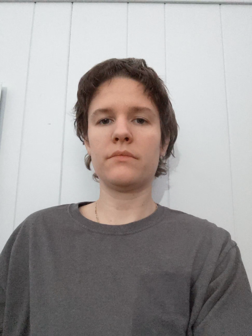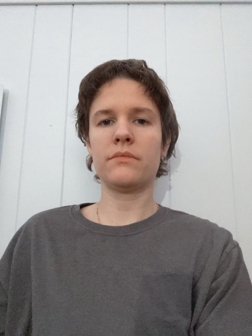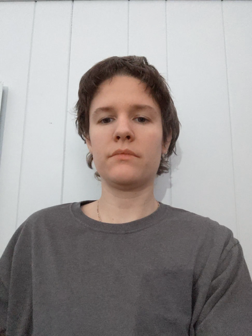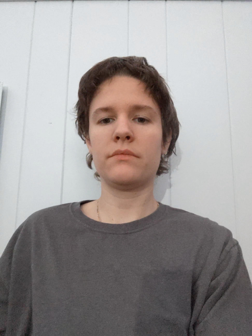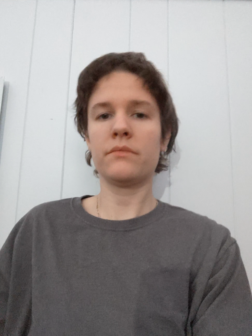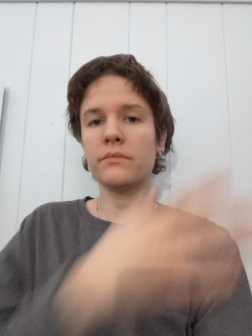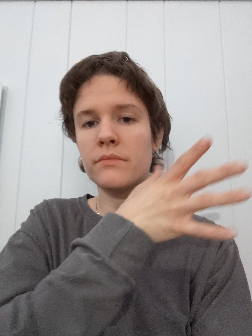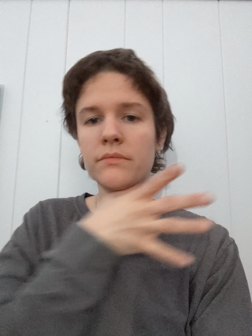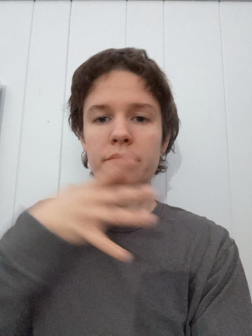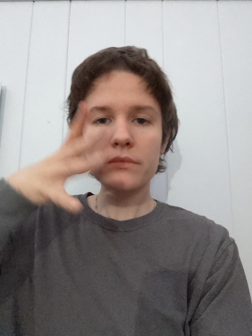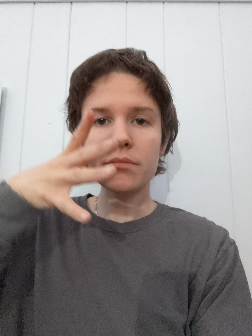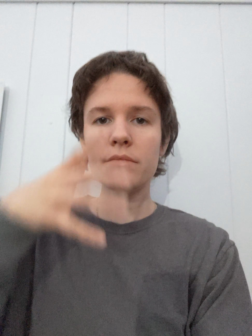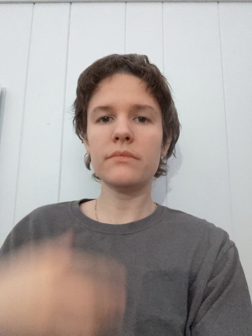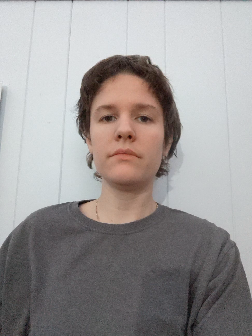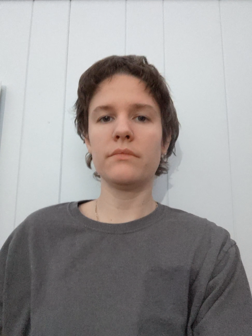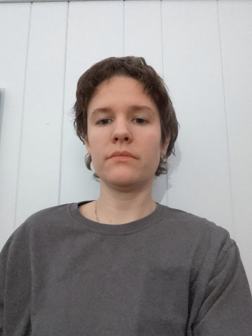farm